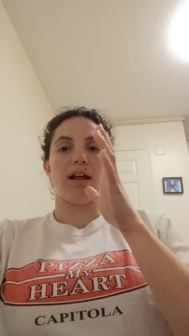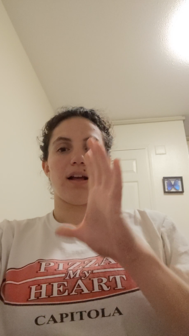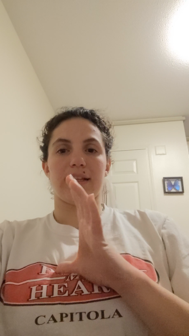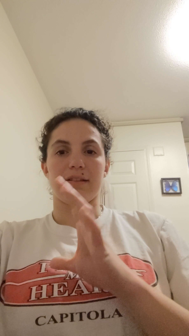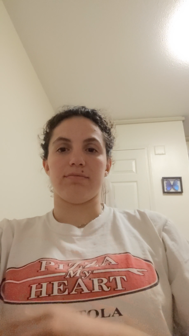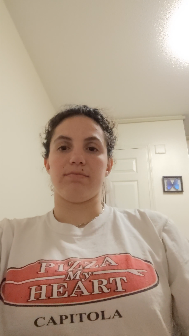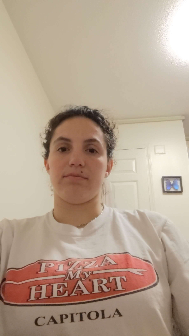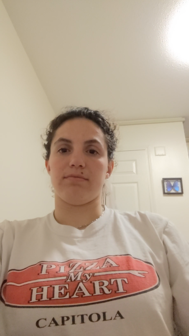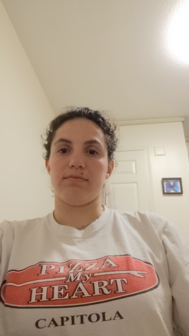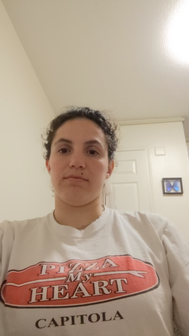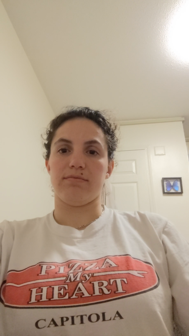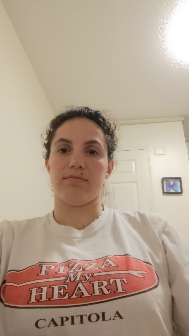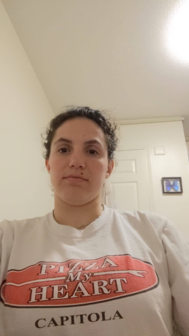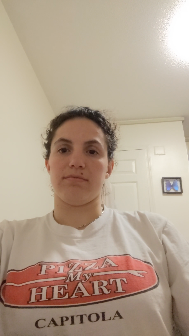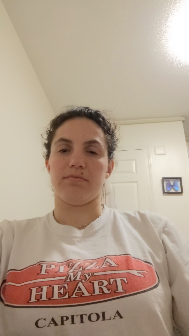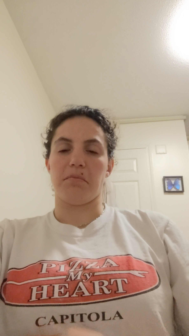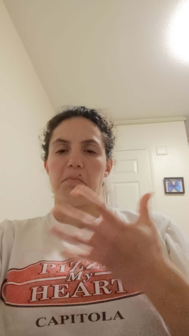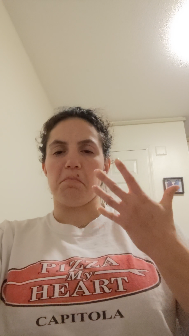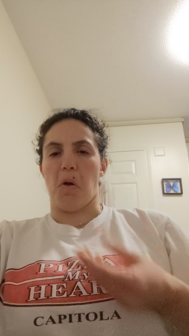poor